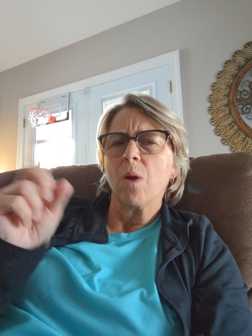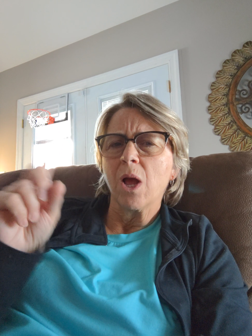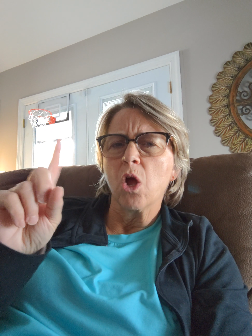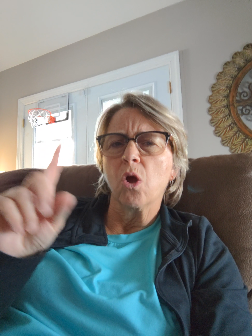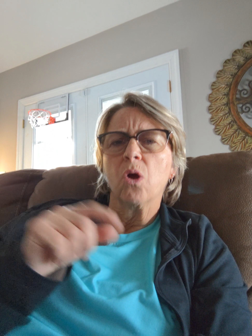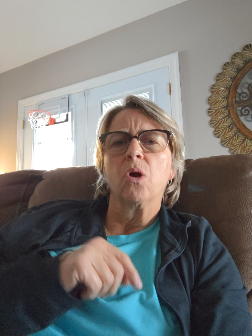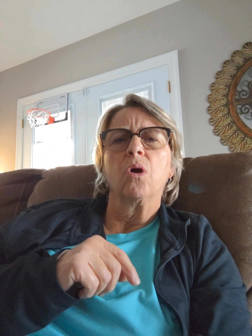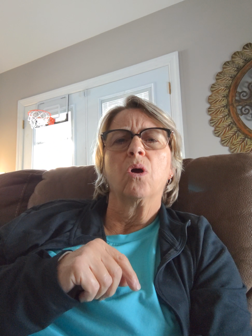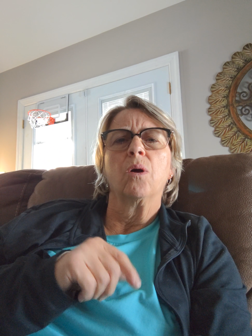where